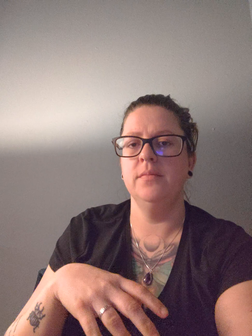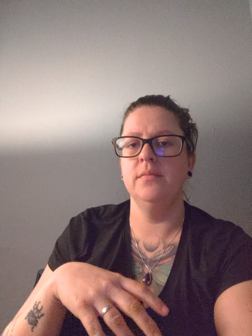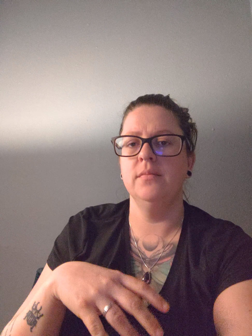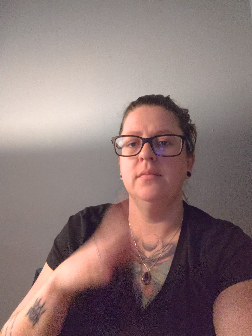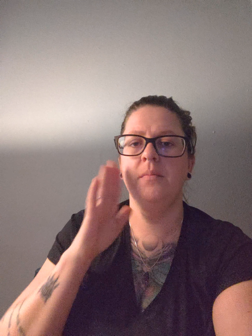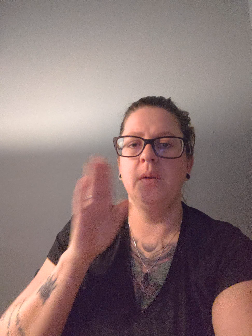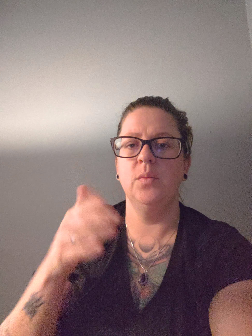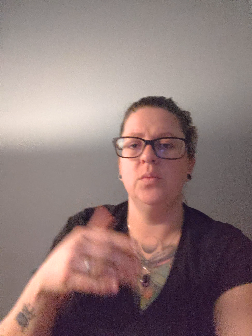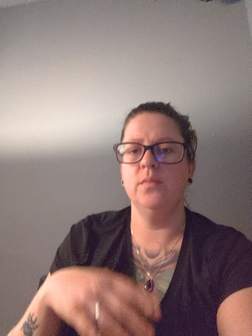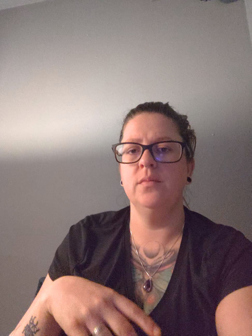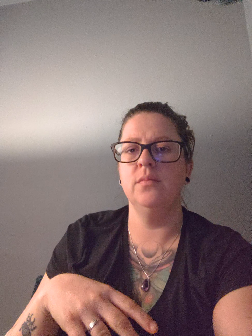bedroom